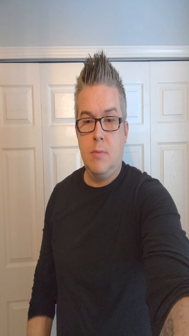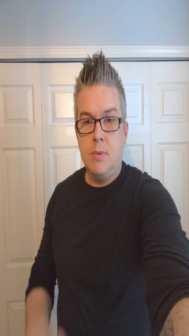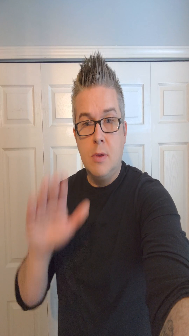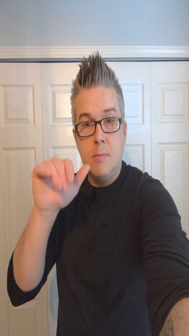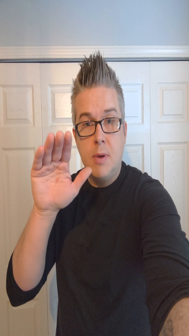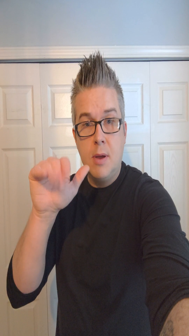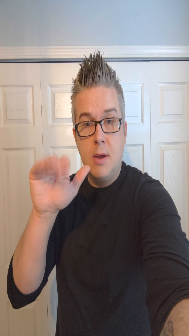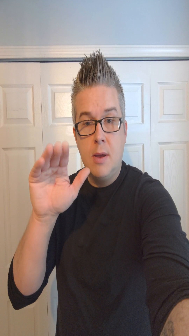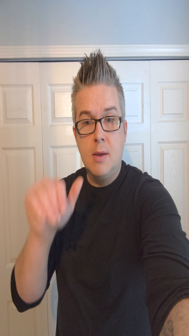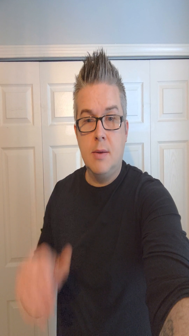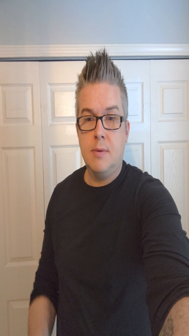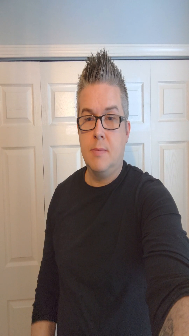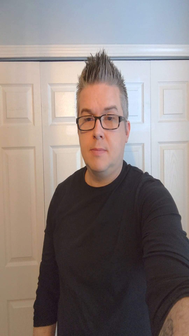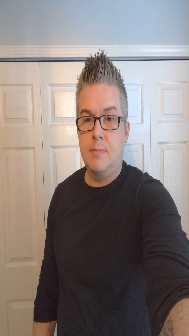bye